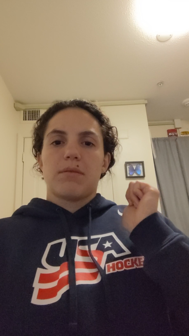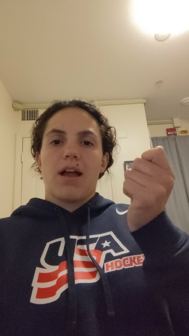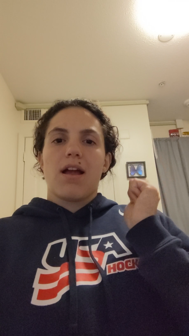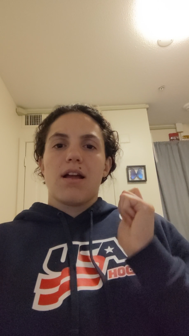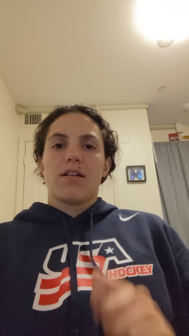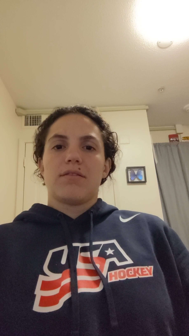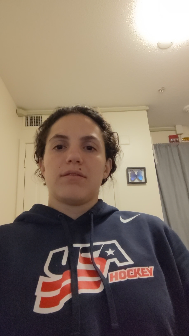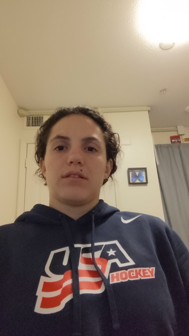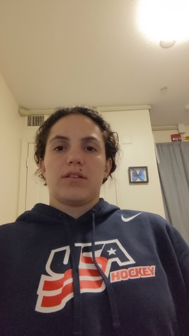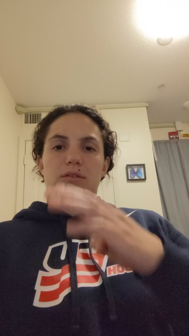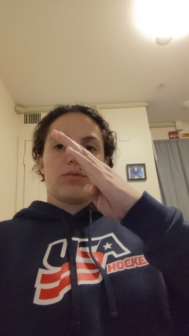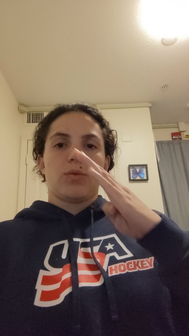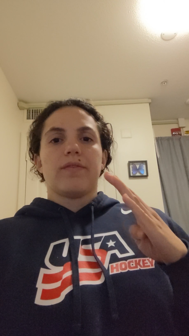roof